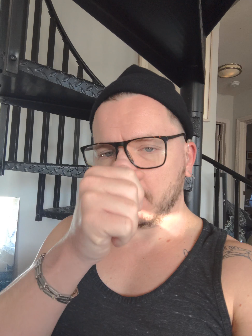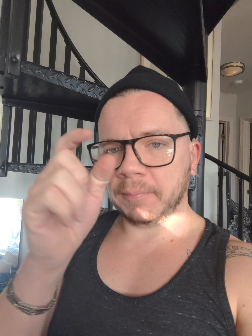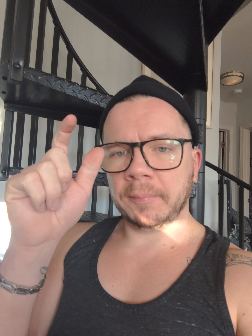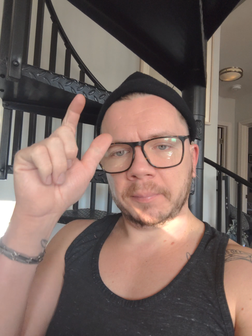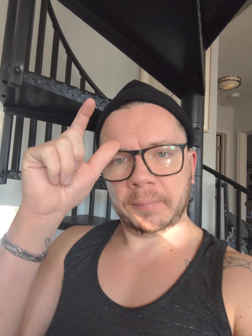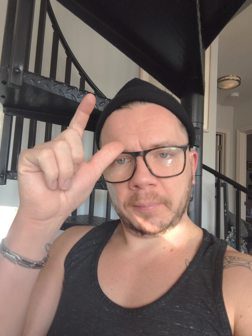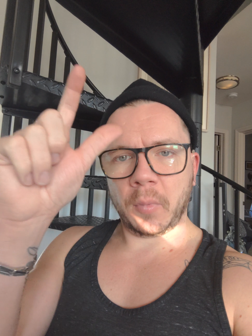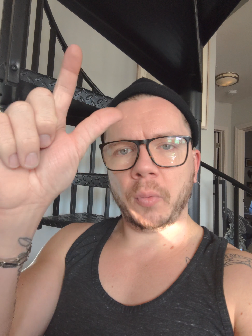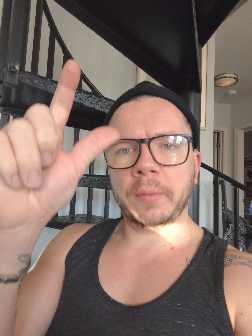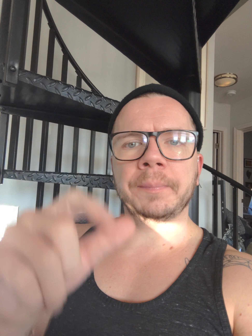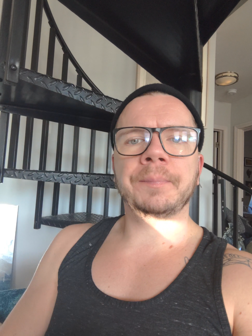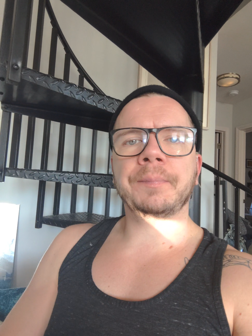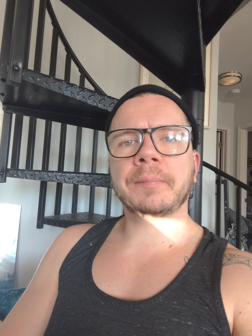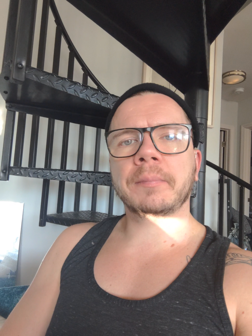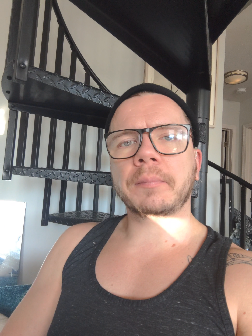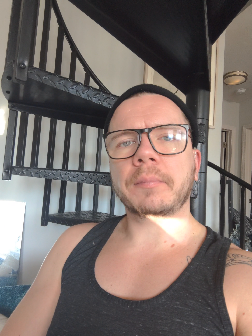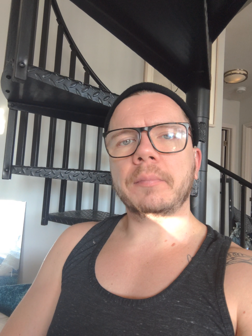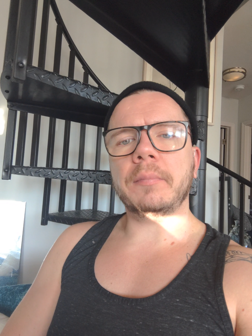moon